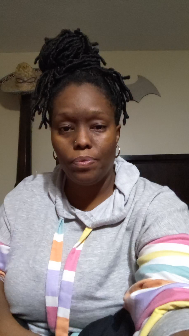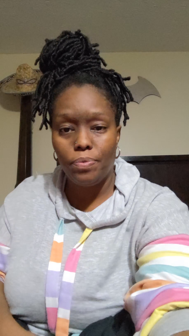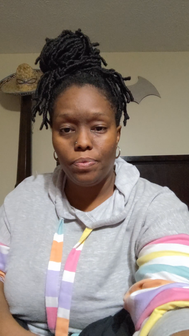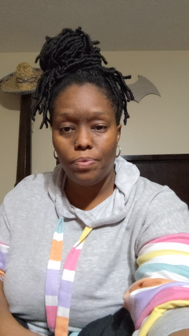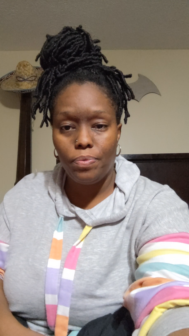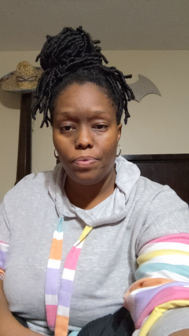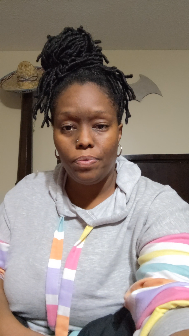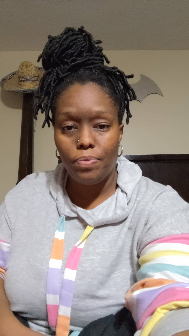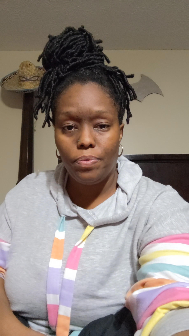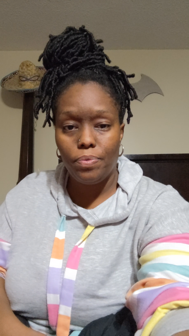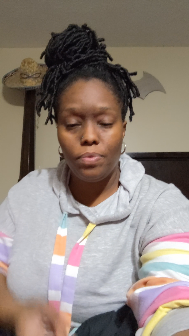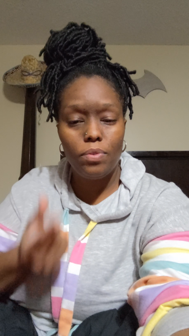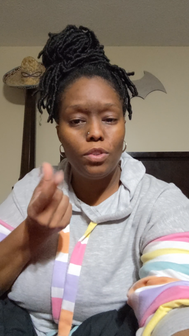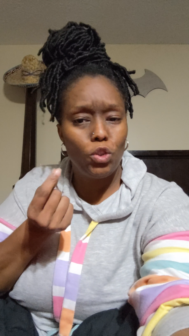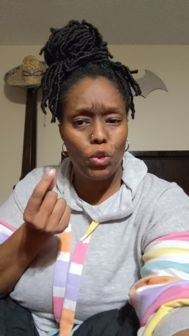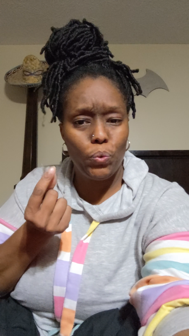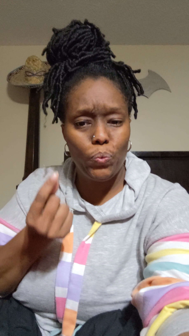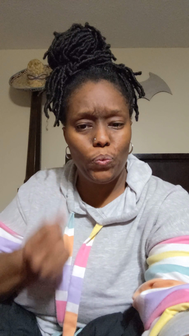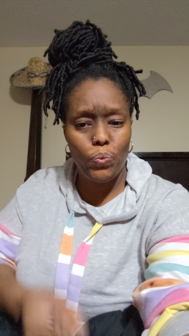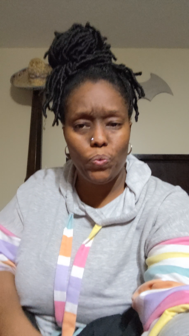do